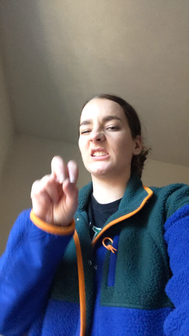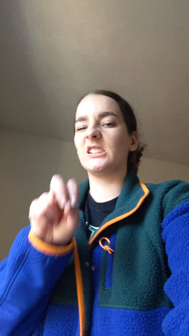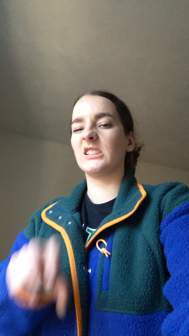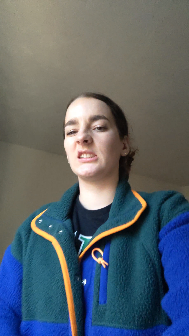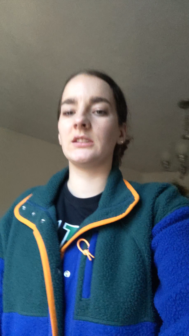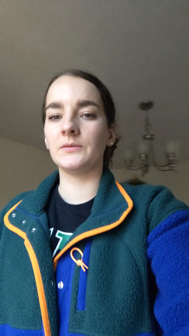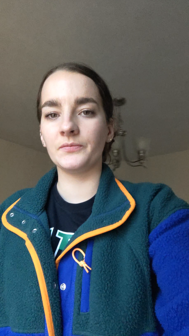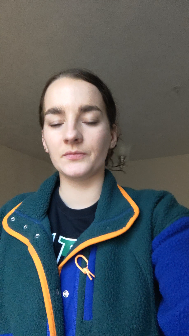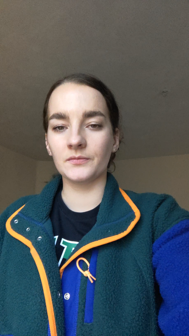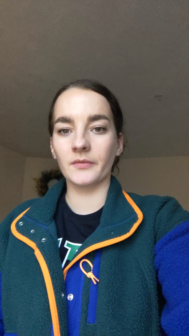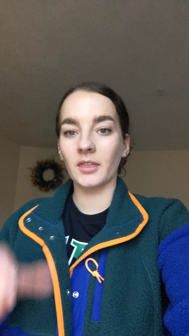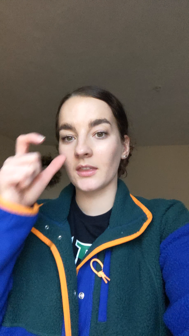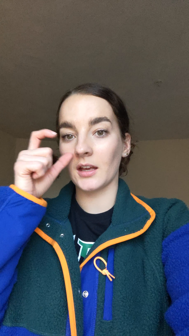glasses